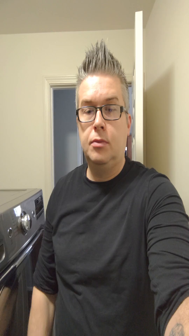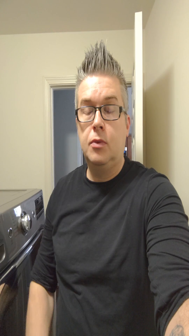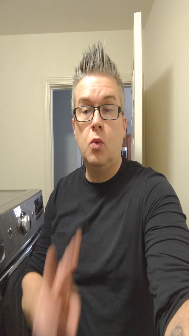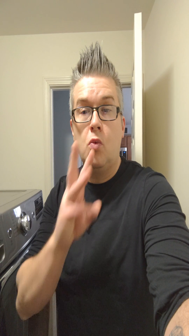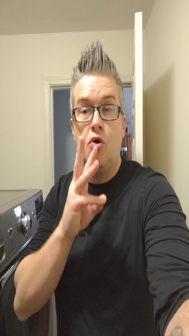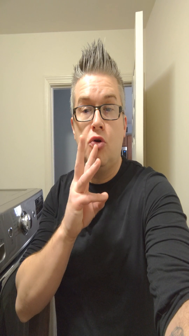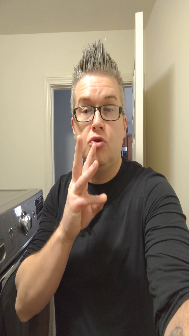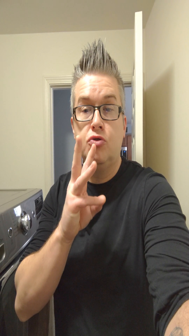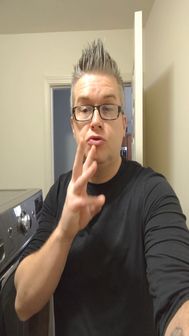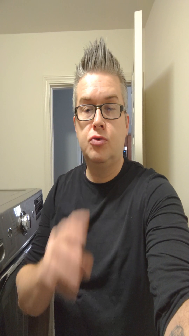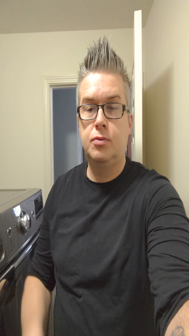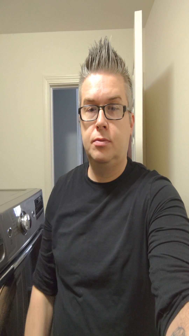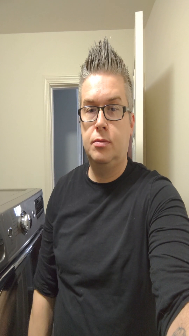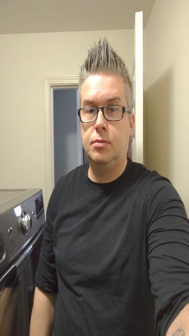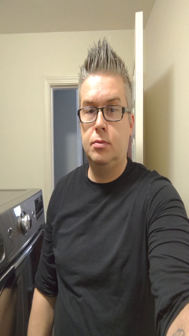water